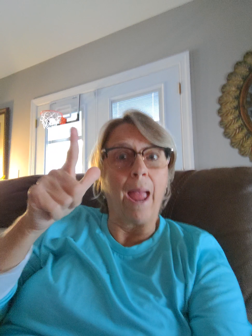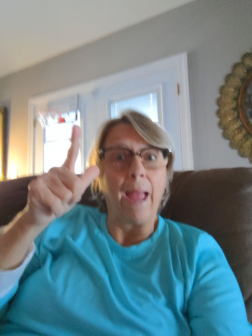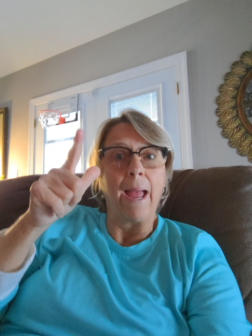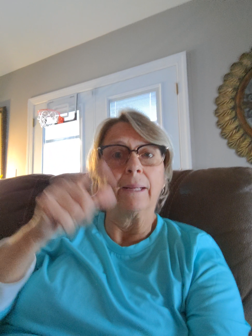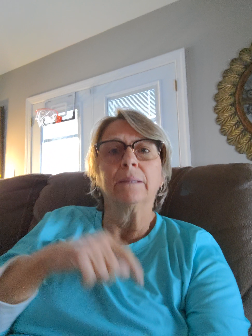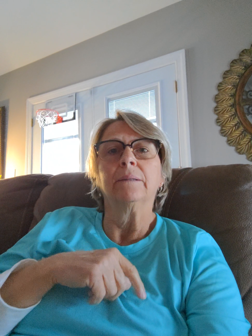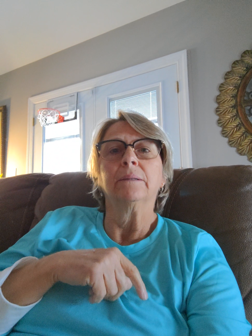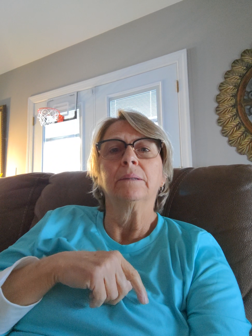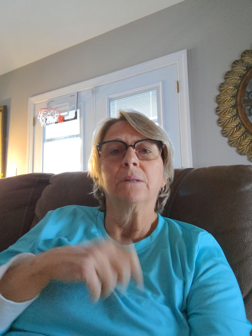awake